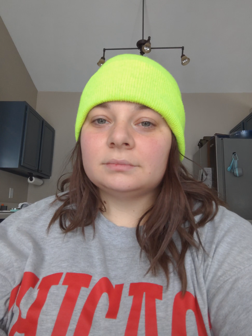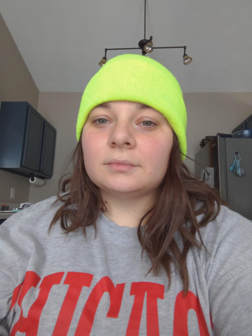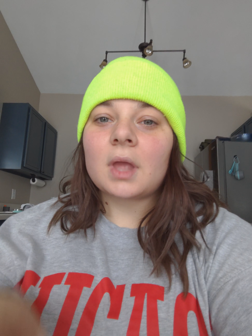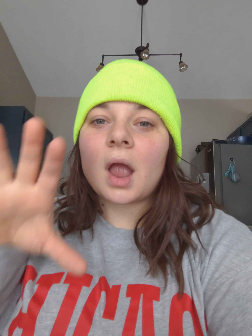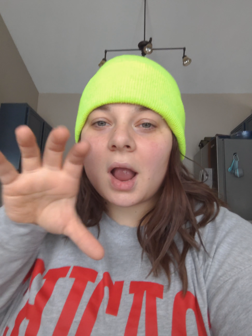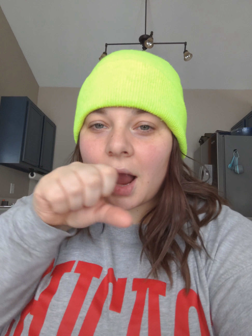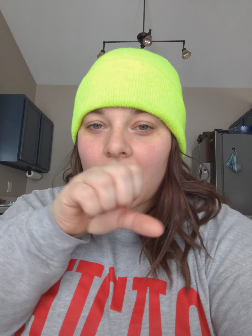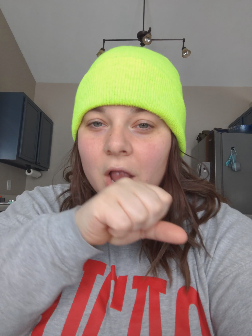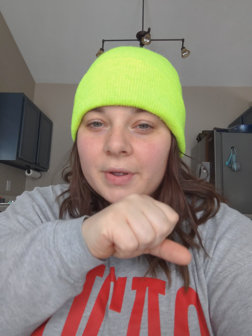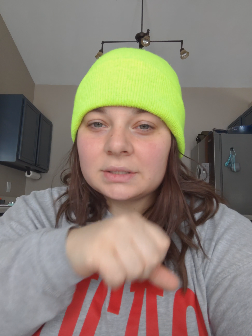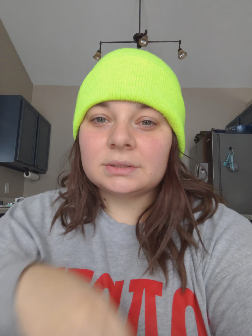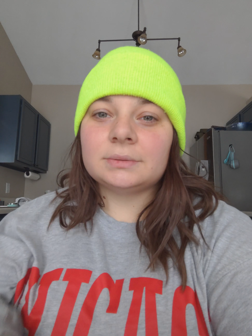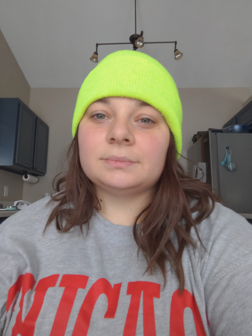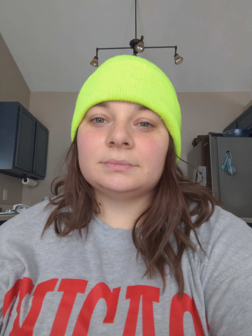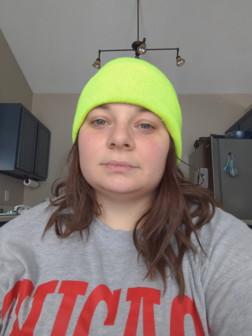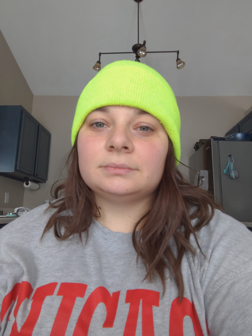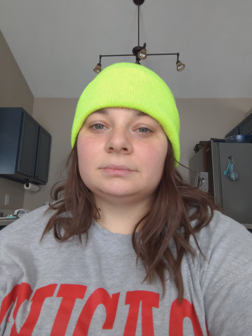carrot